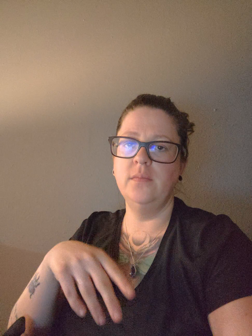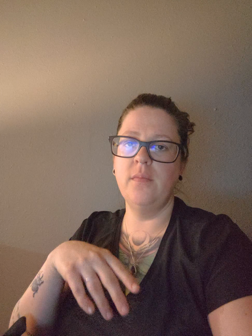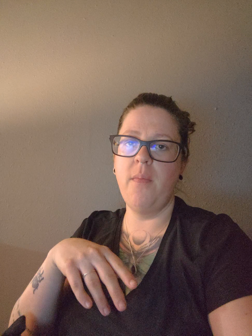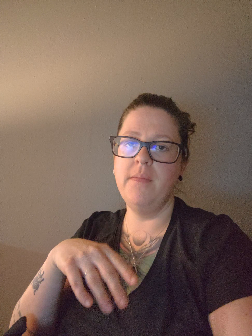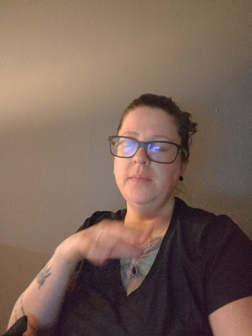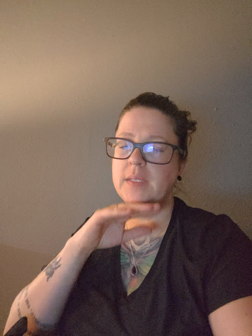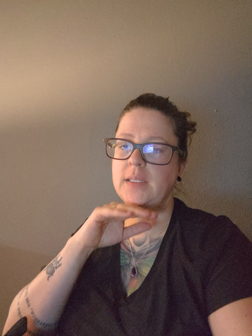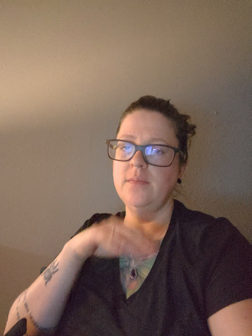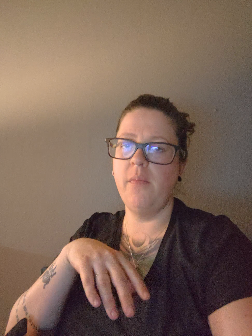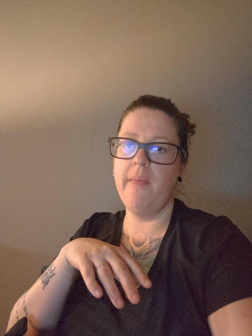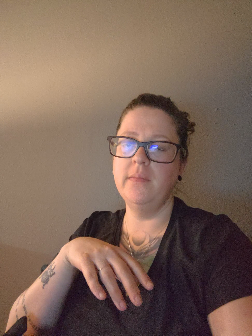pig